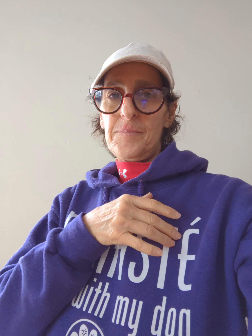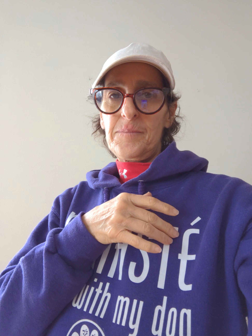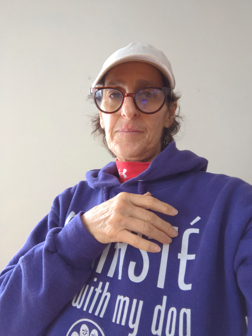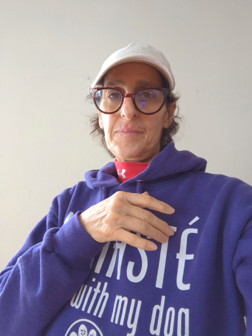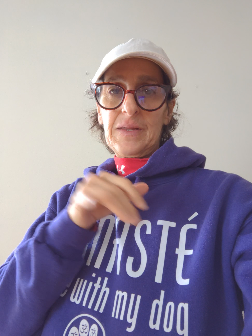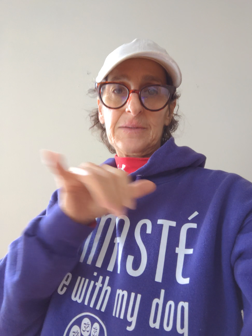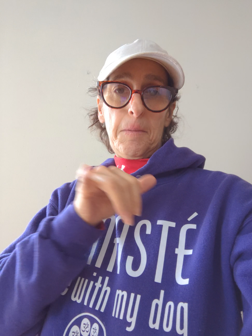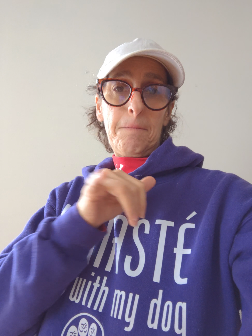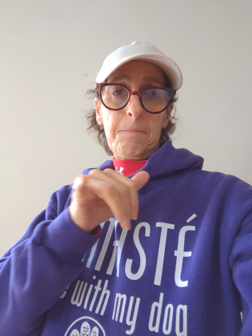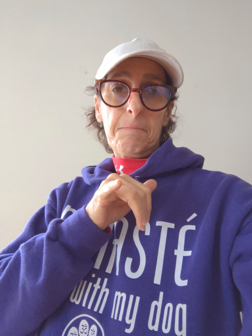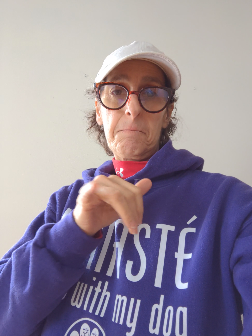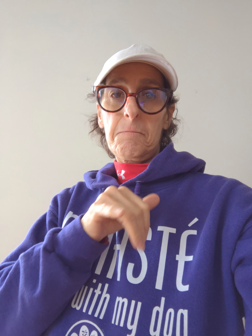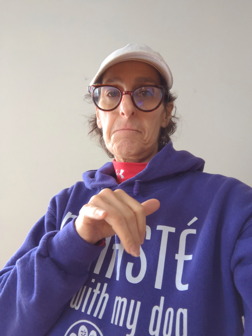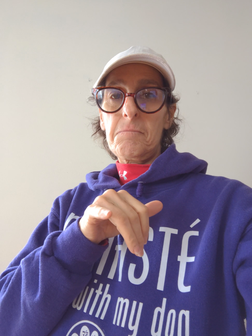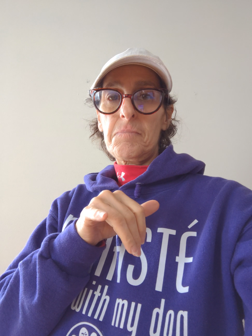same